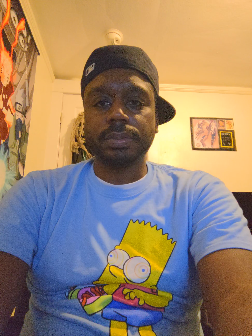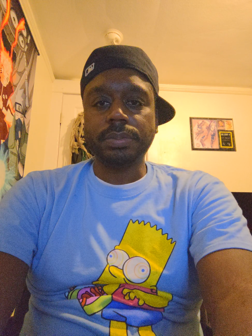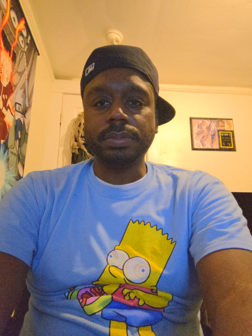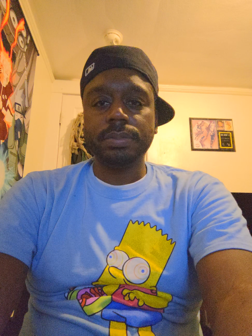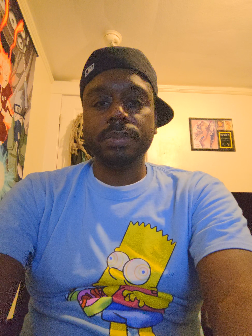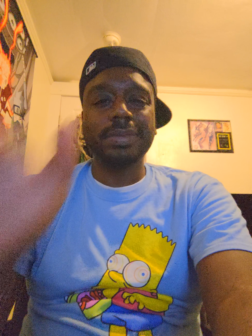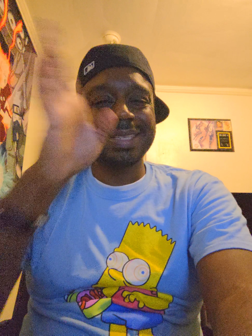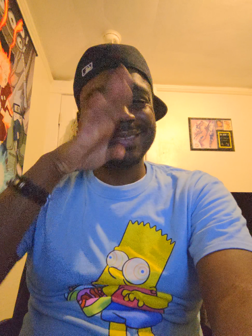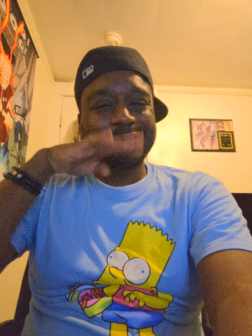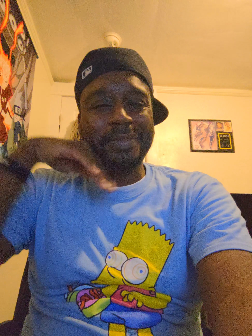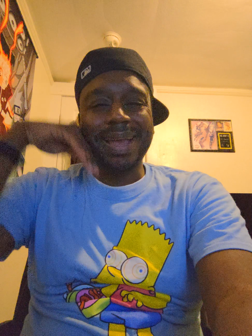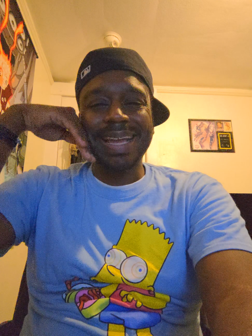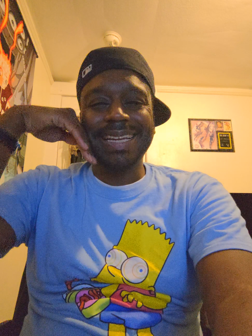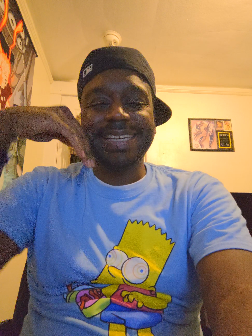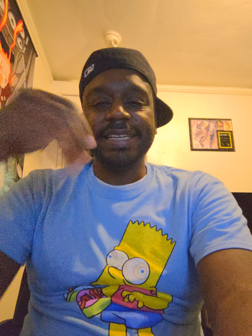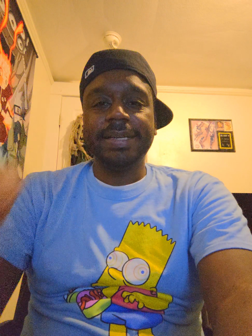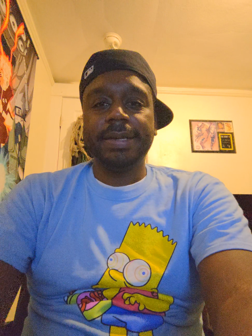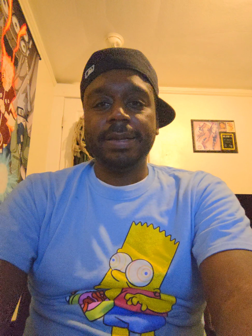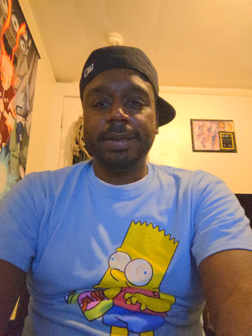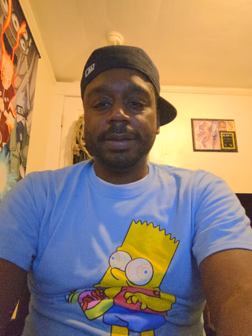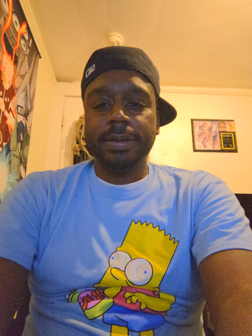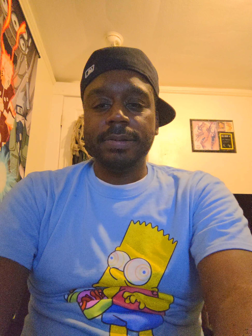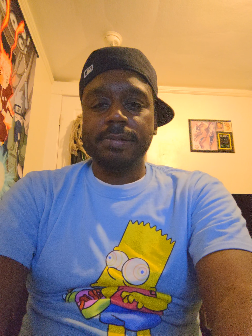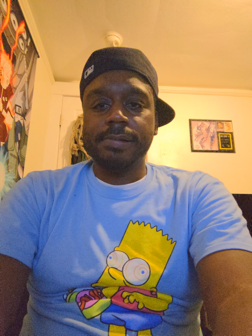smile